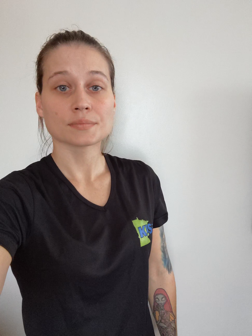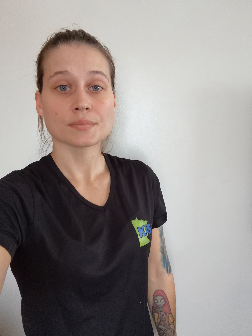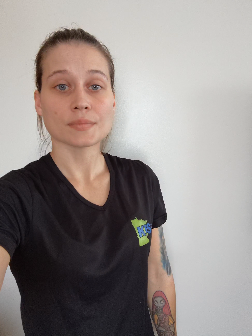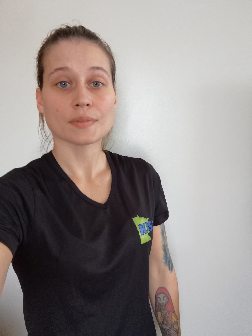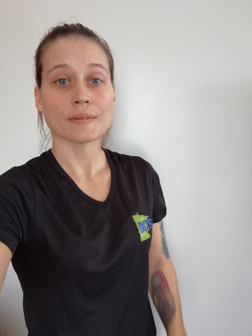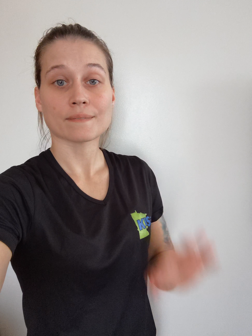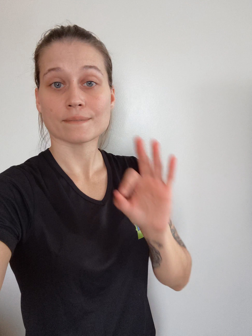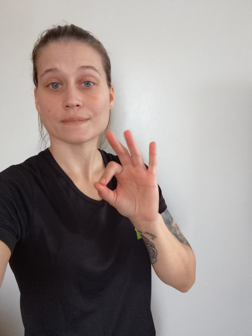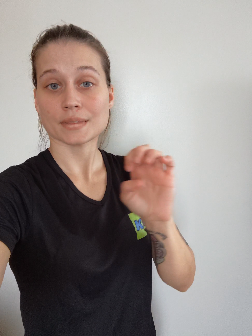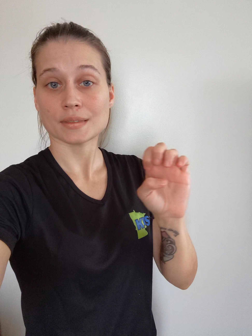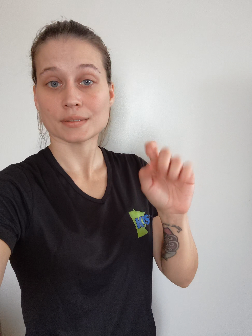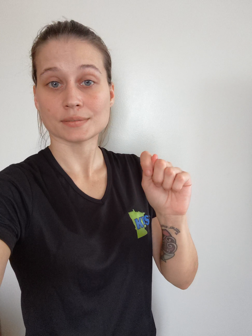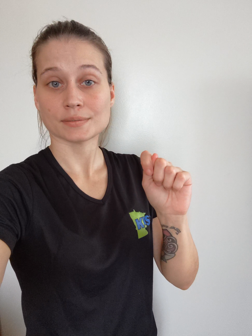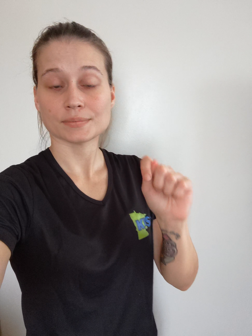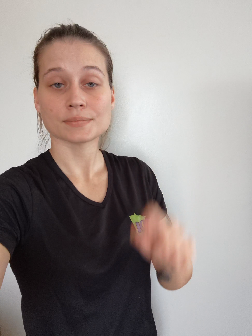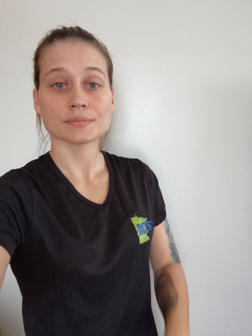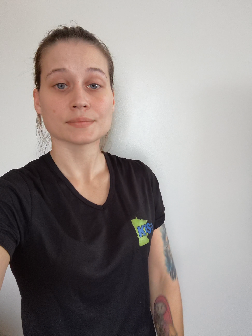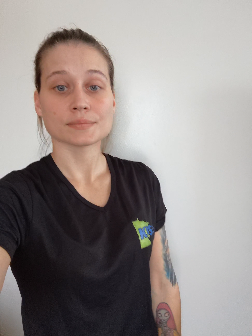feet